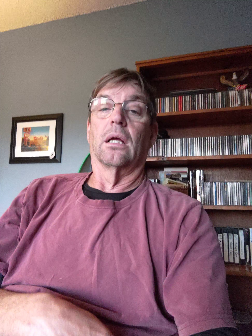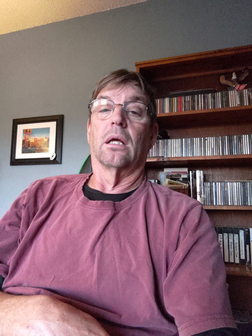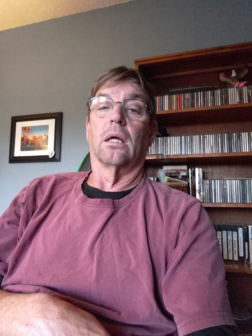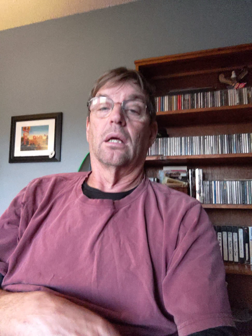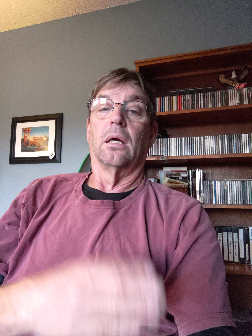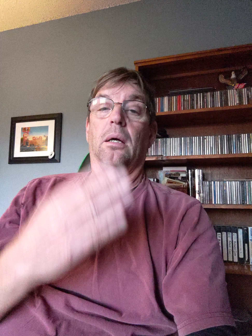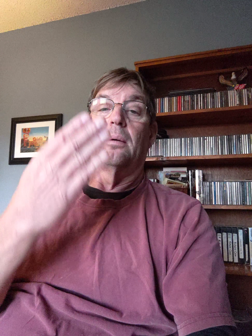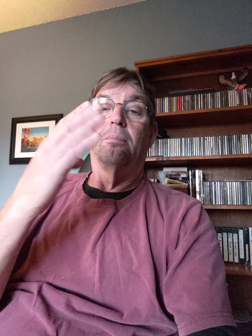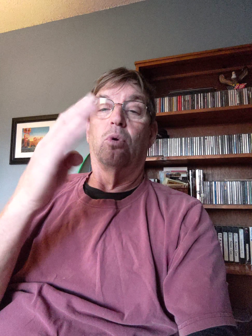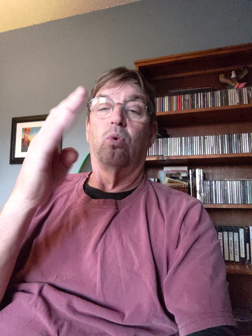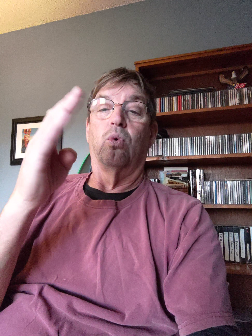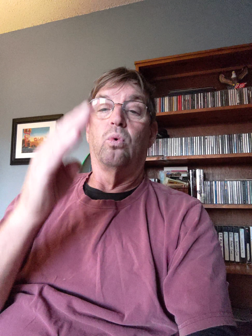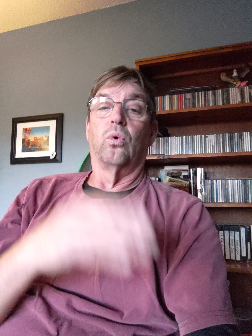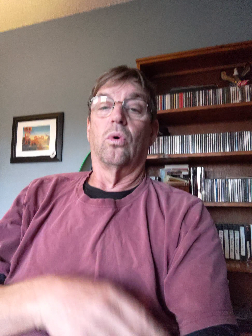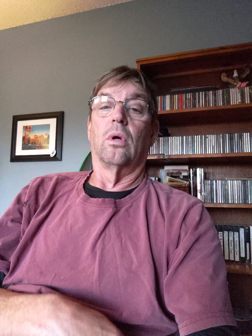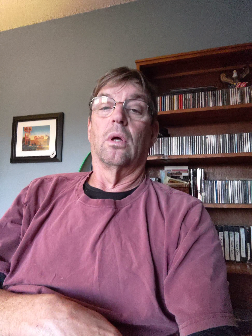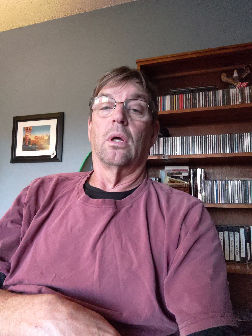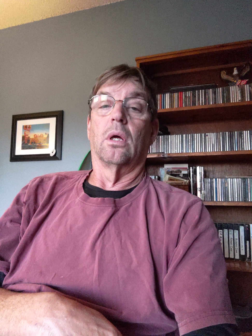blue